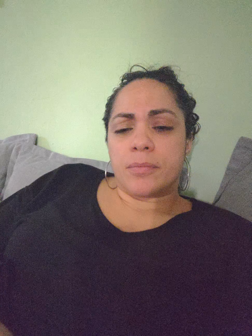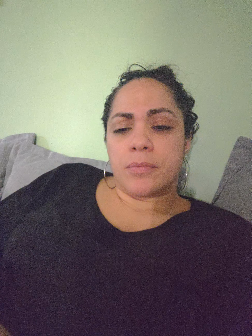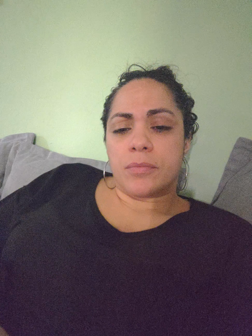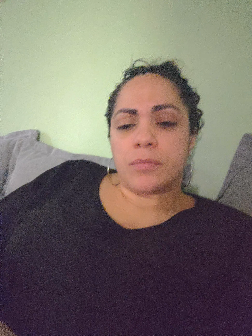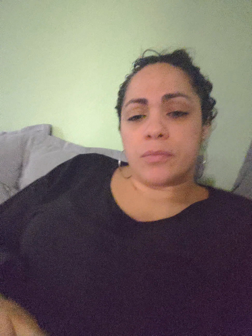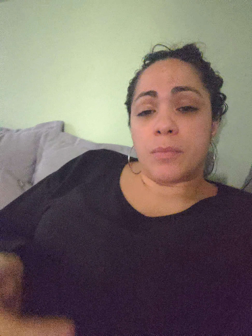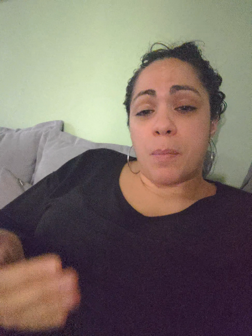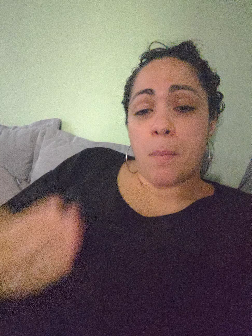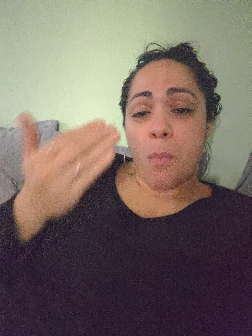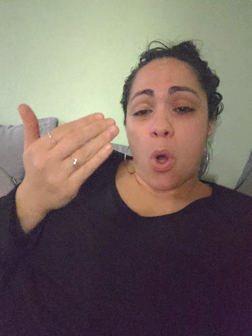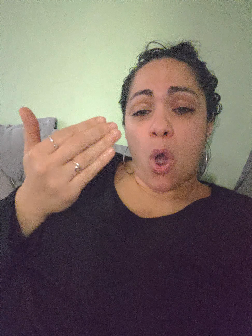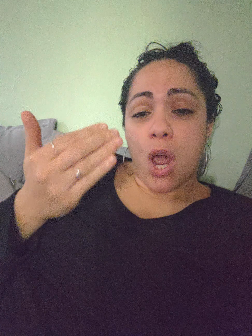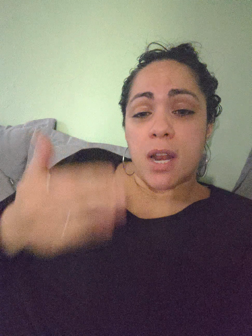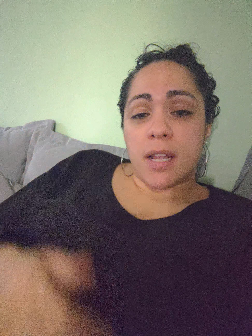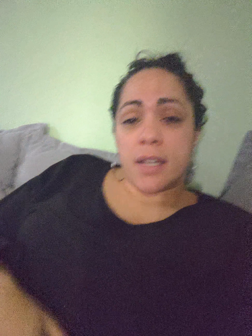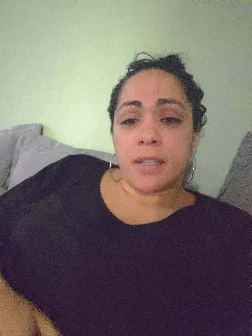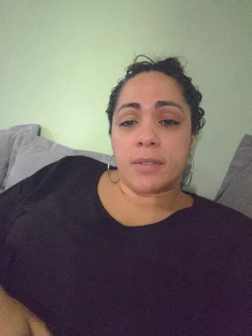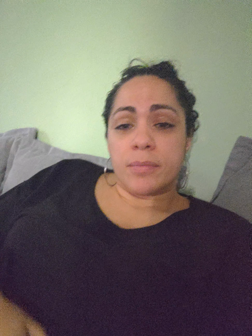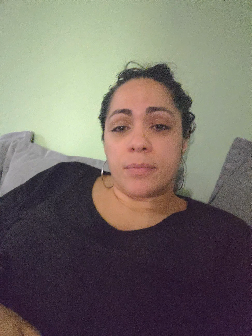morning